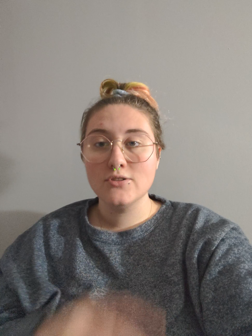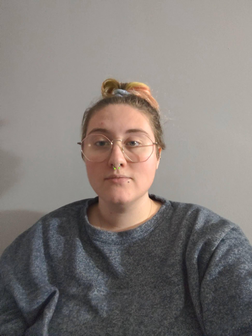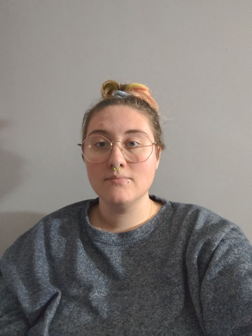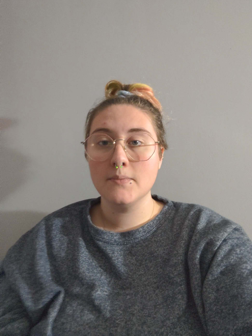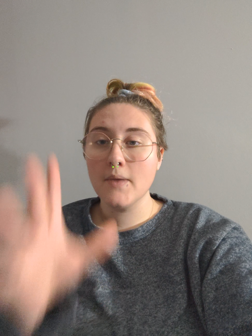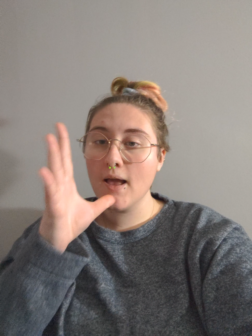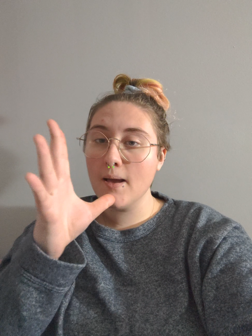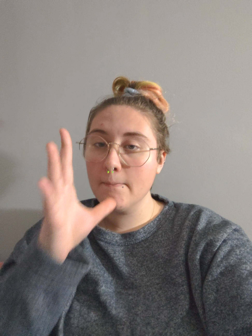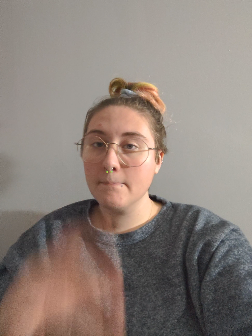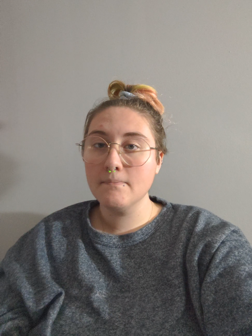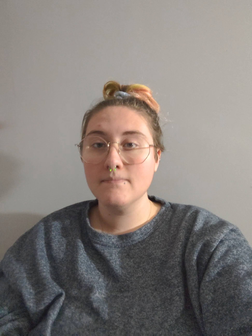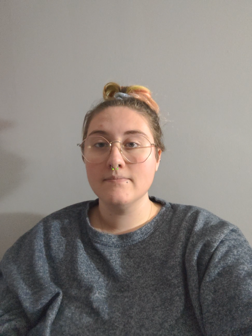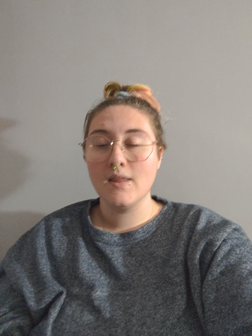mom